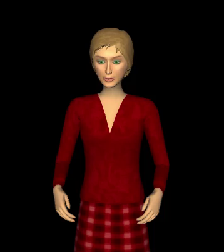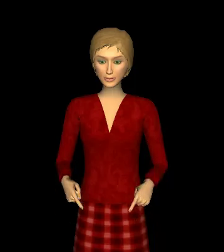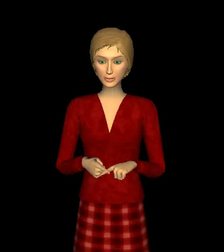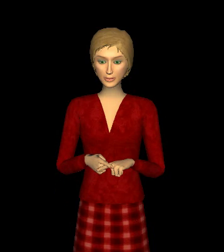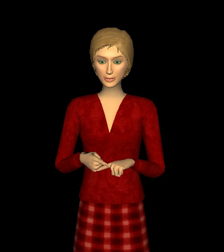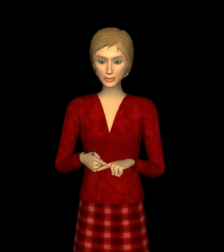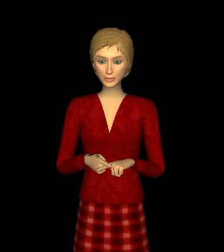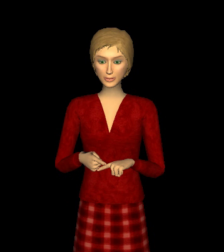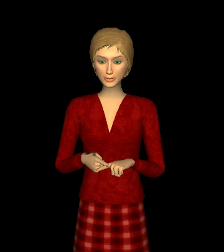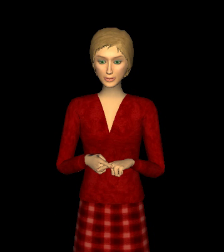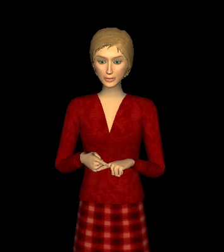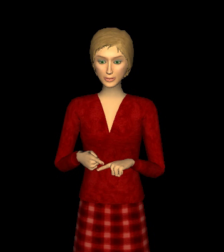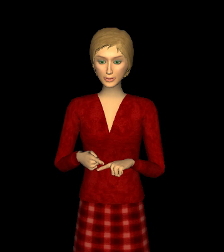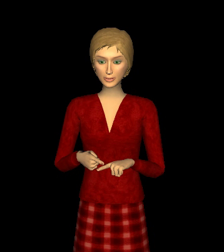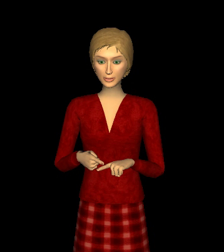سكاكين